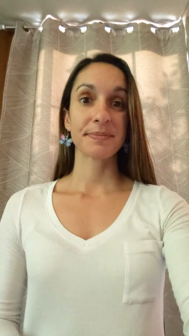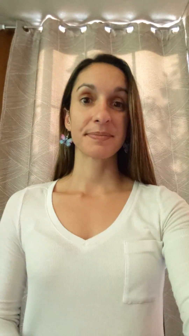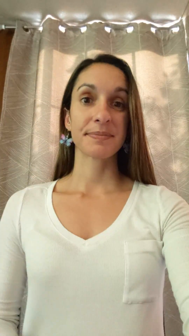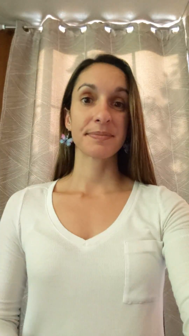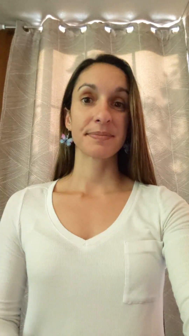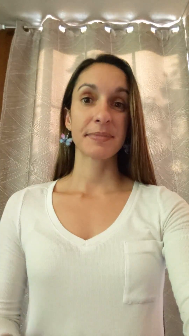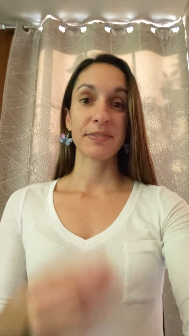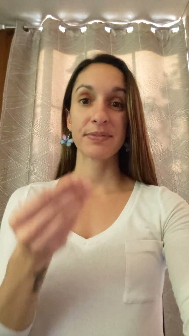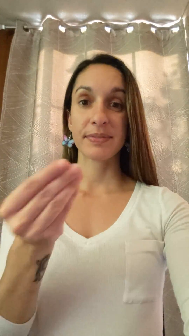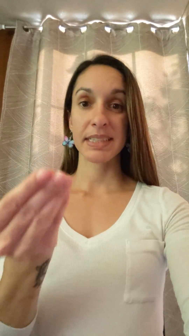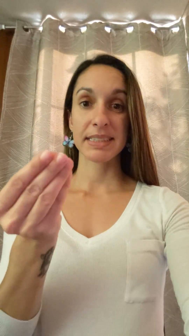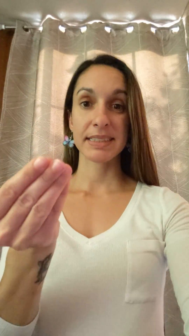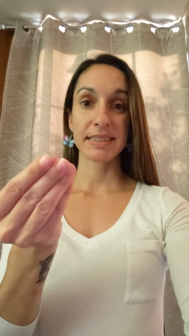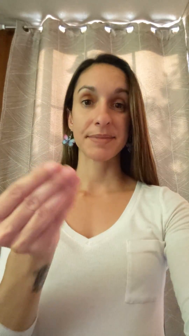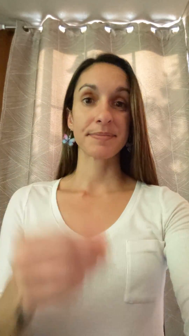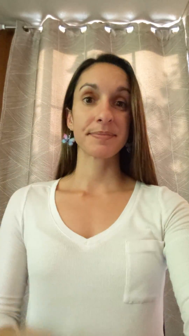feed